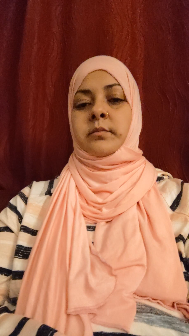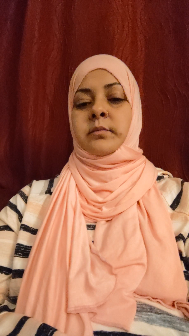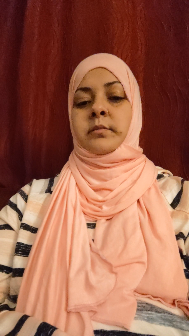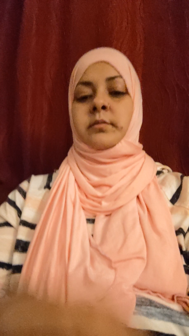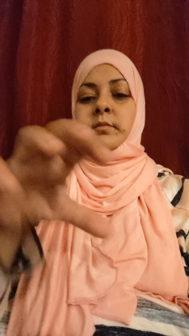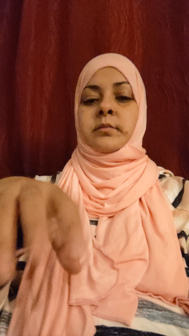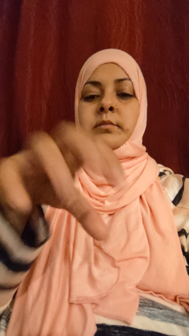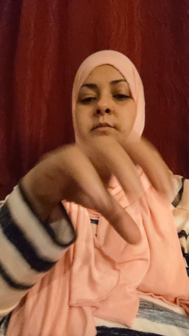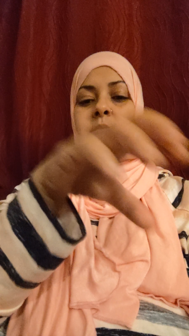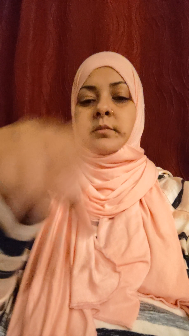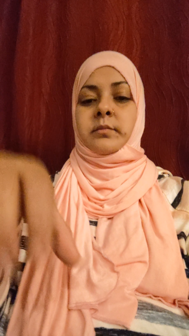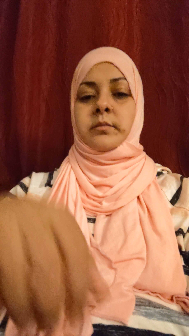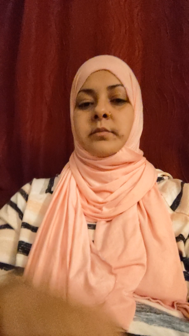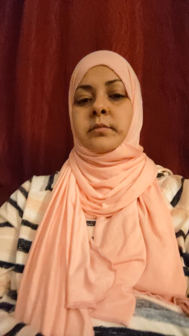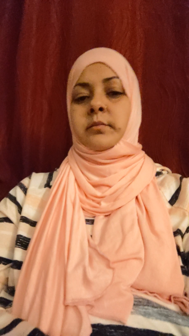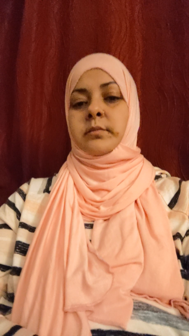block